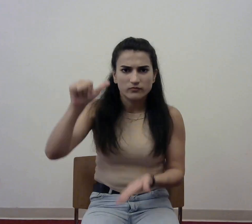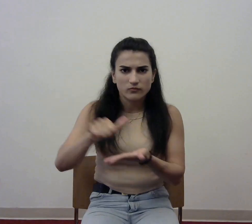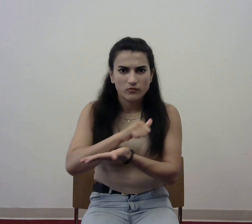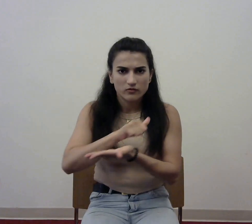sənəd